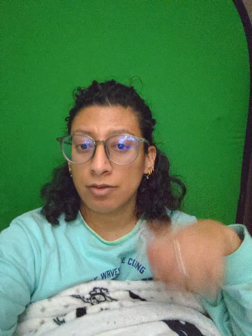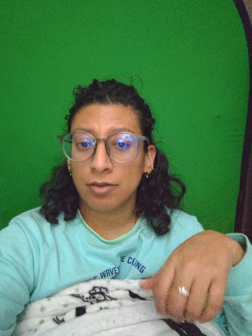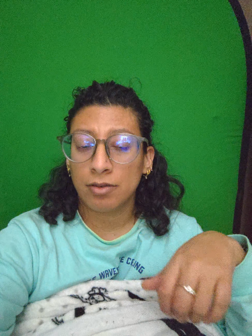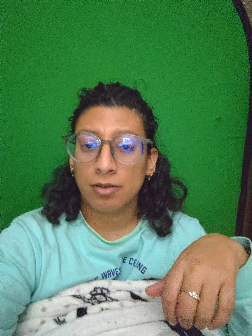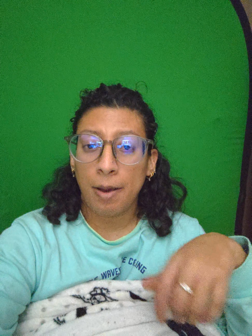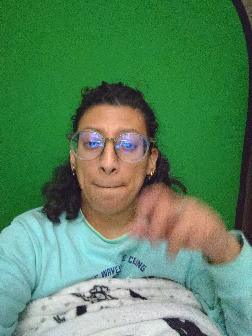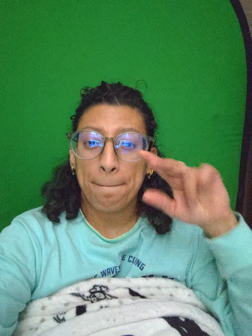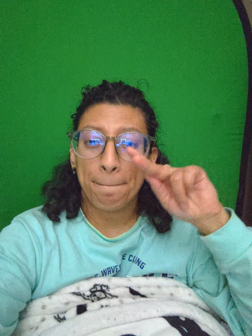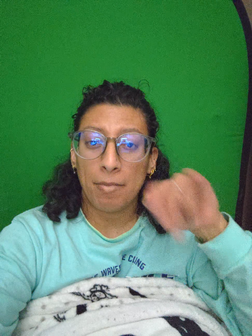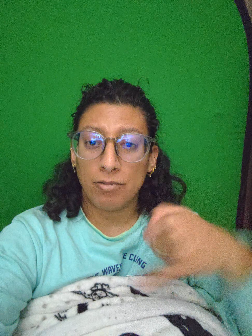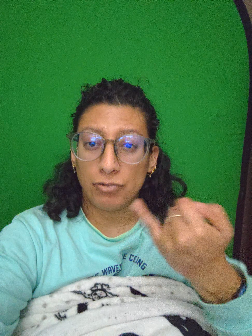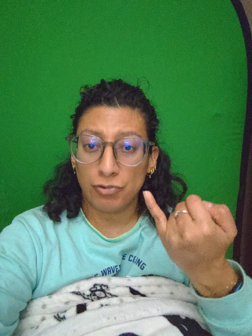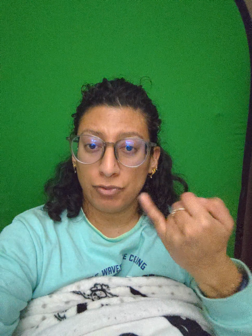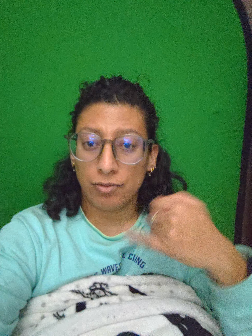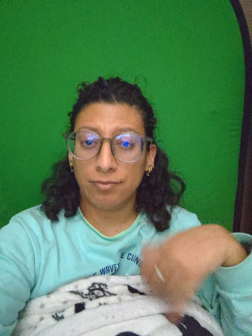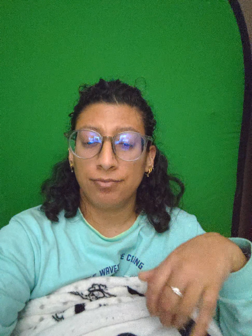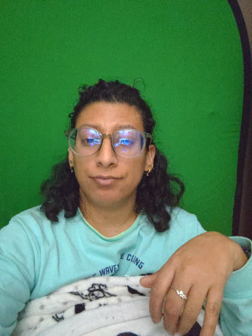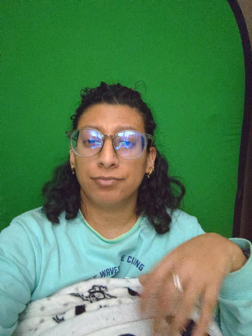pajamas